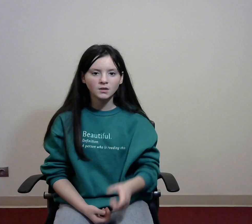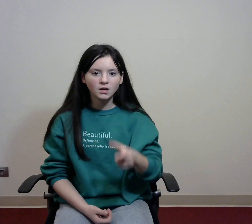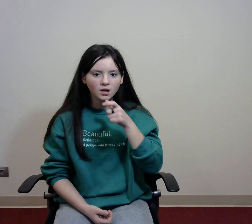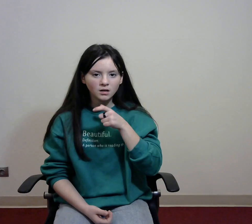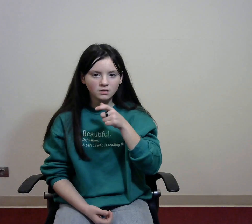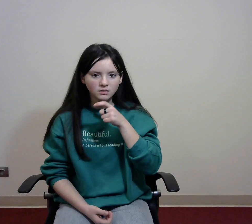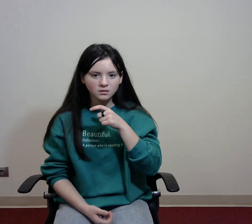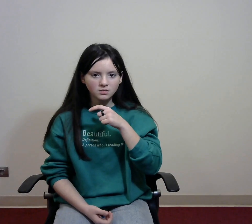dondurma